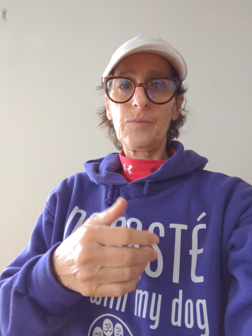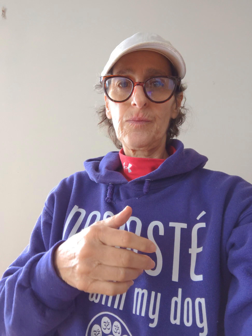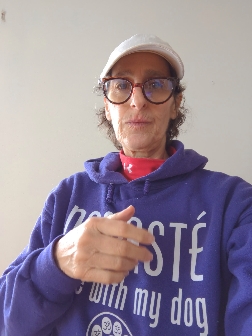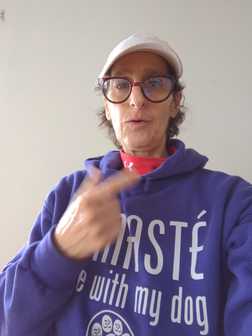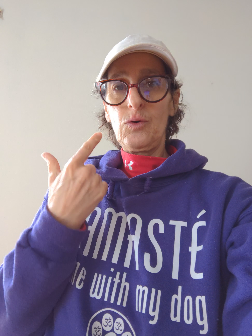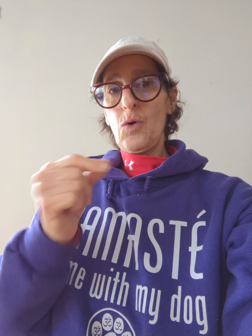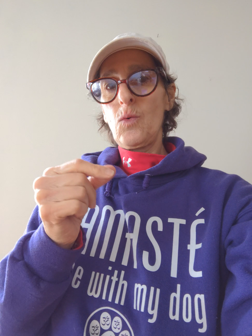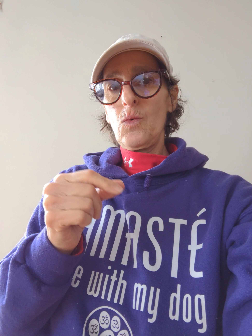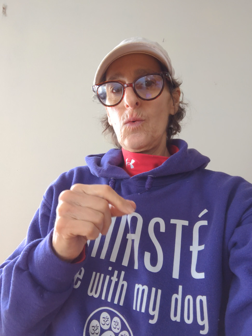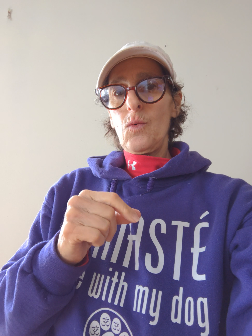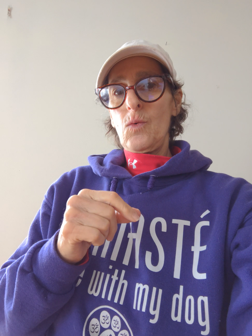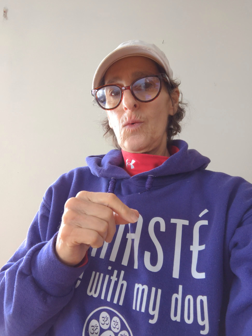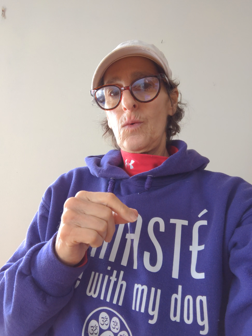go